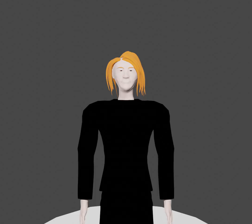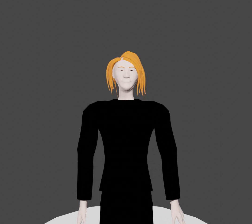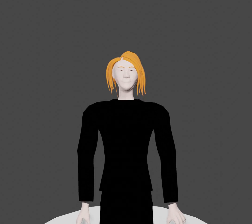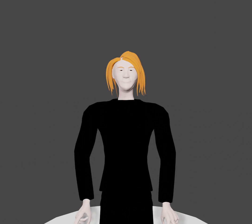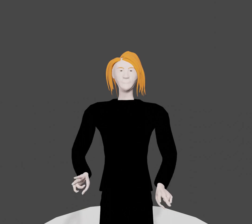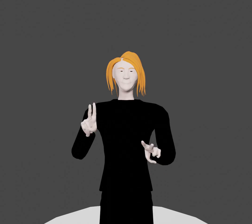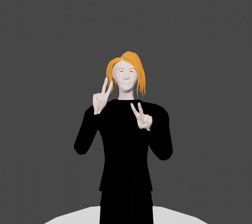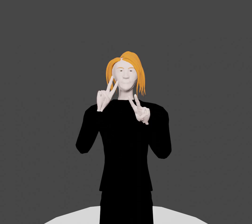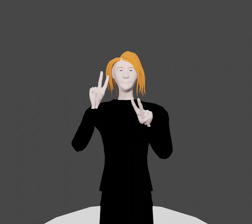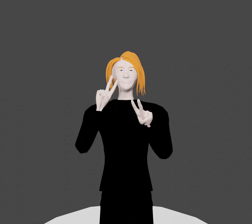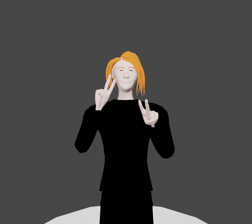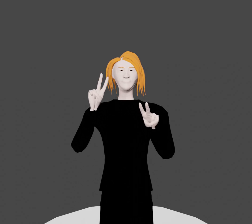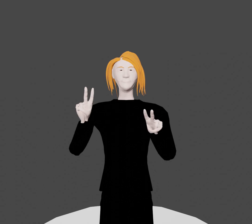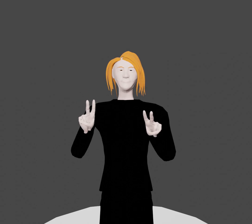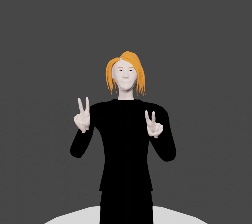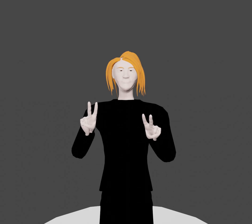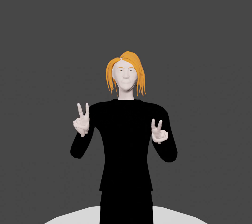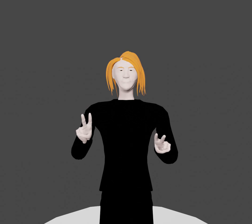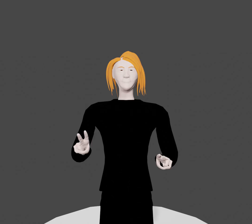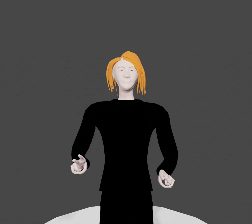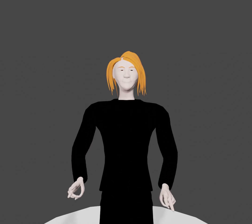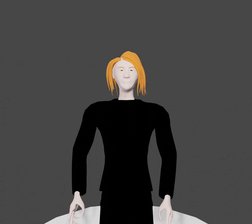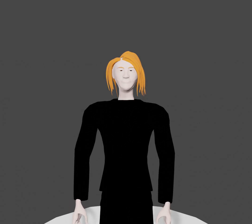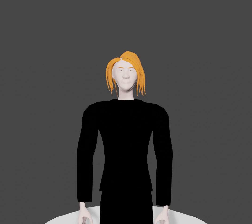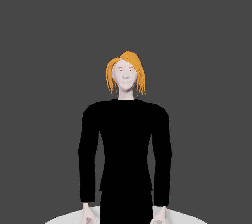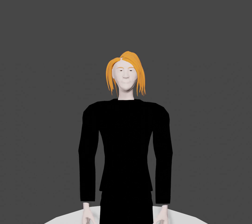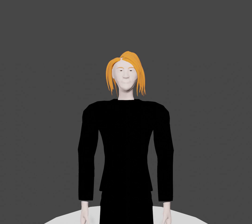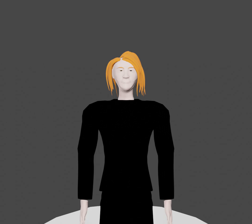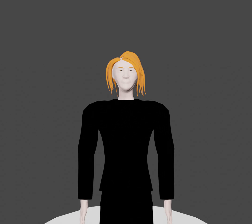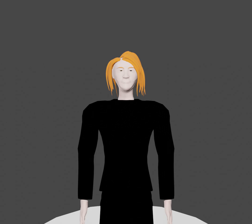Alert (Vigilance)